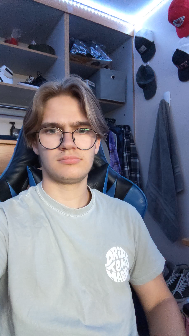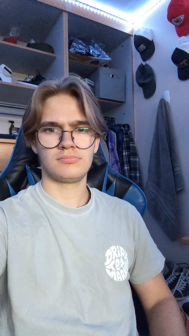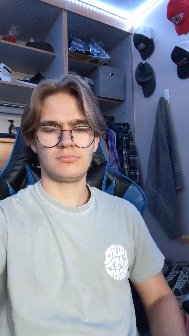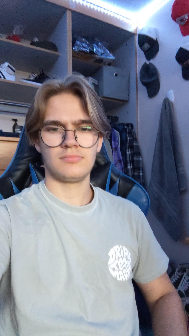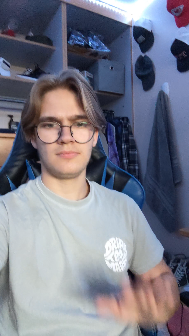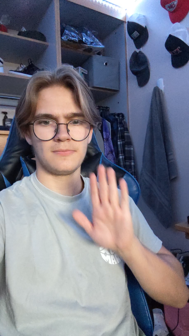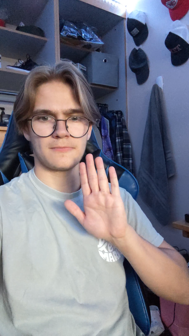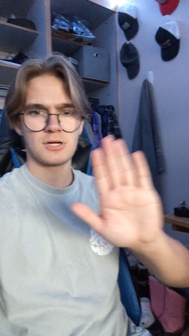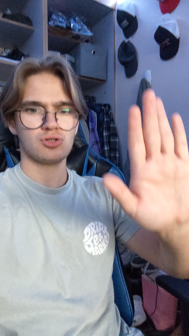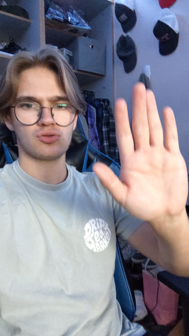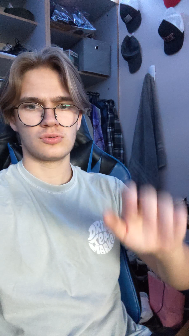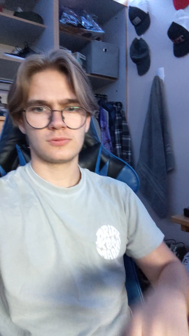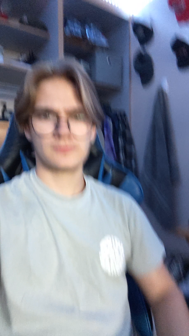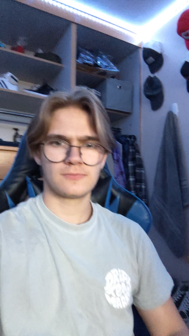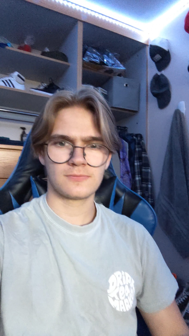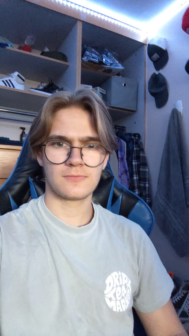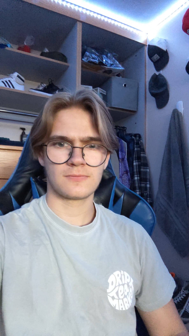push